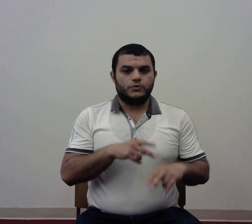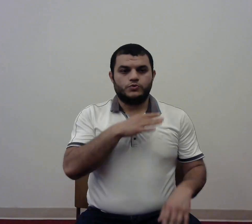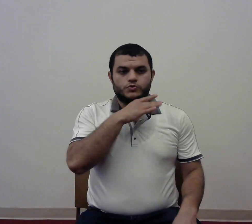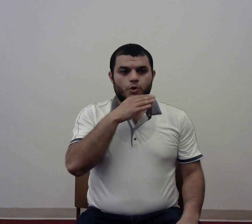çox